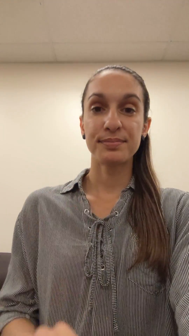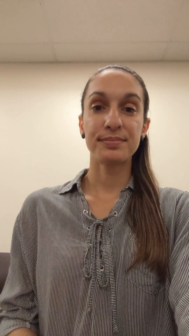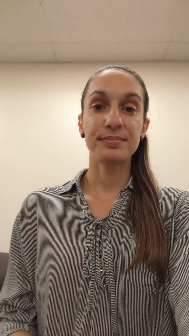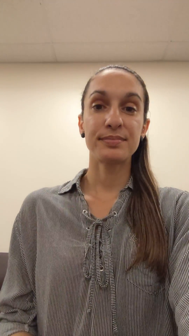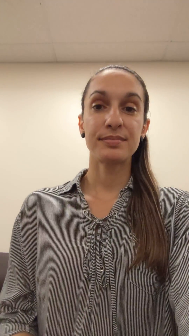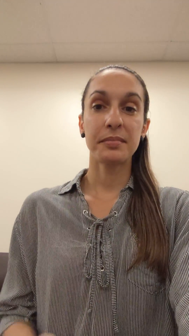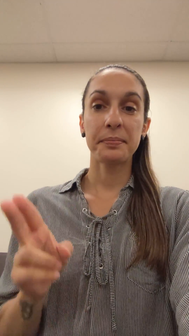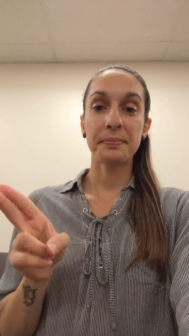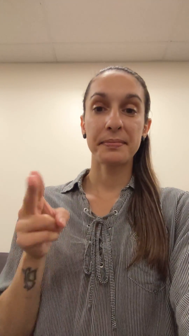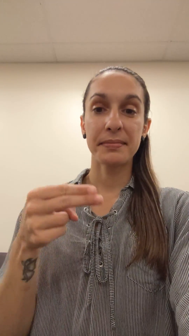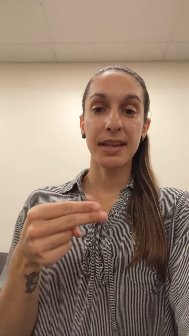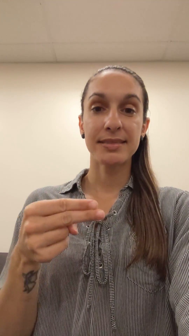belt